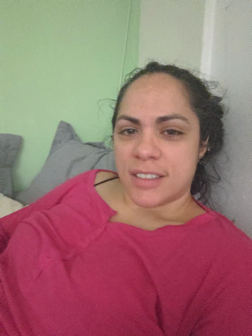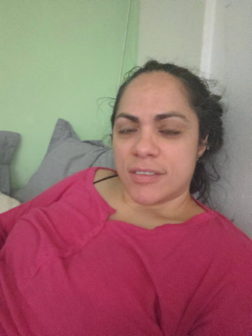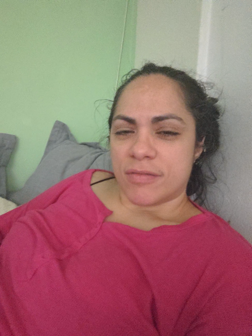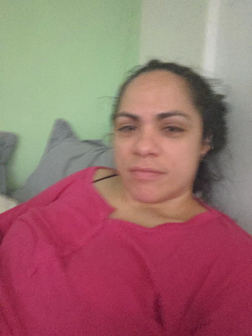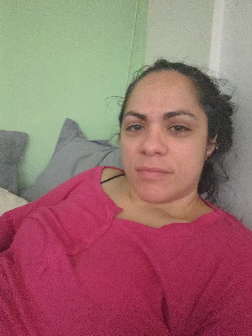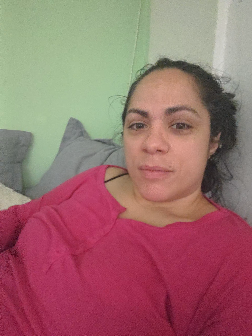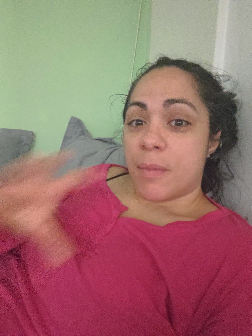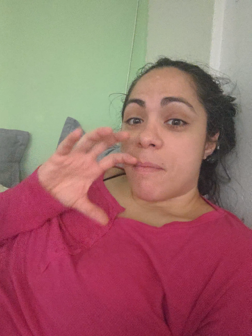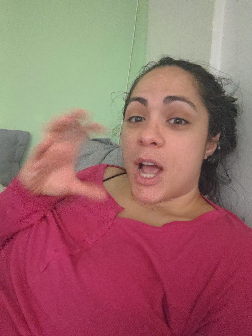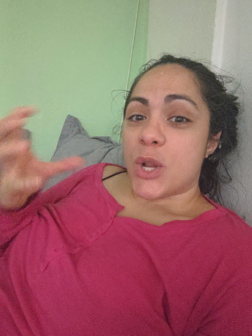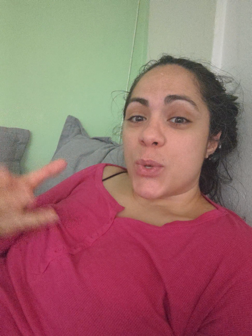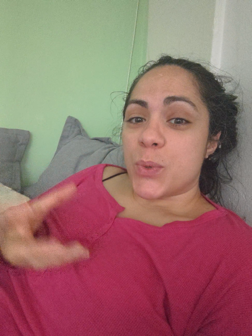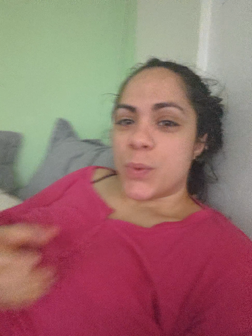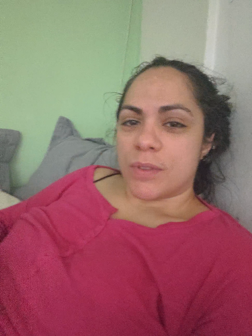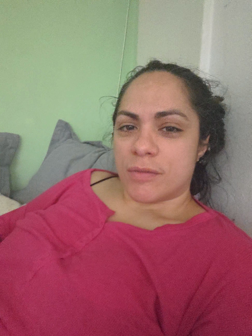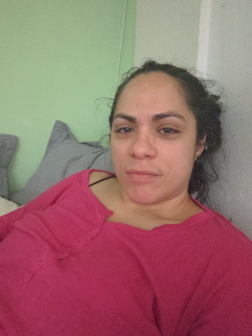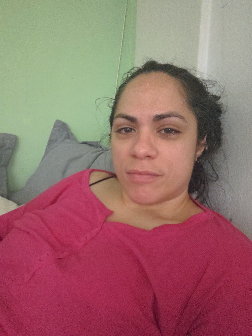balloon